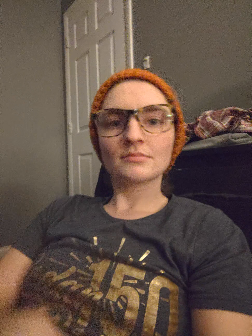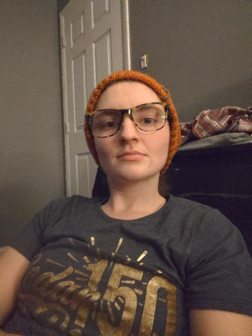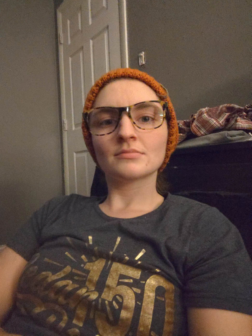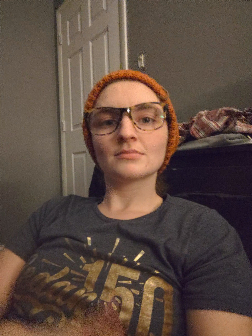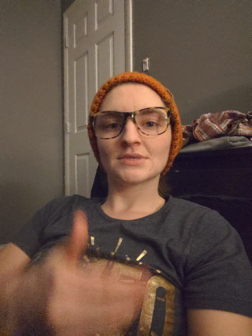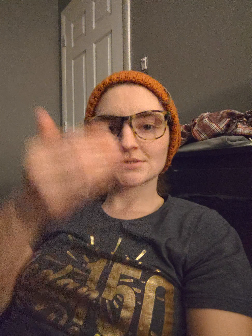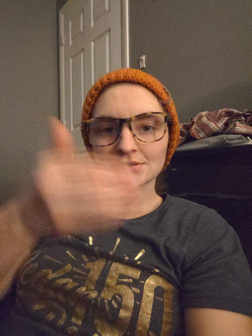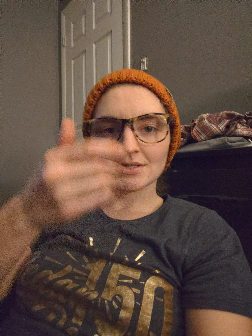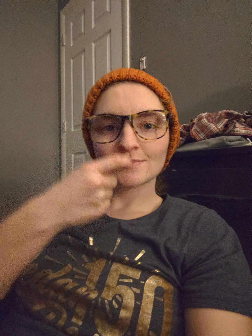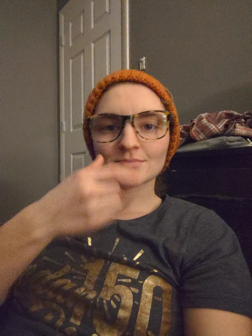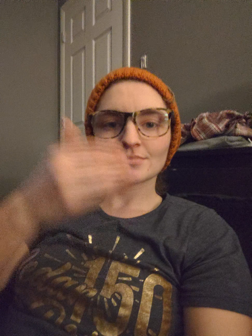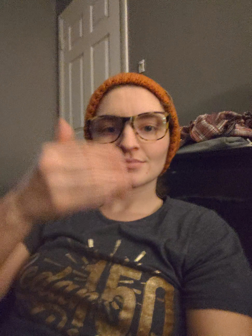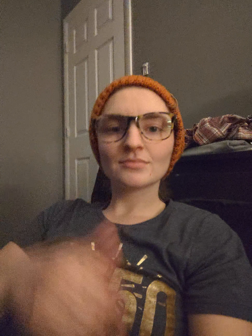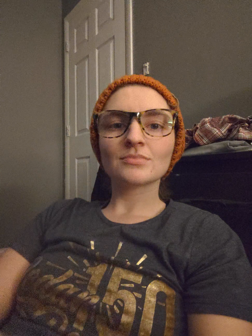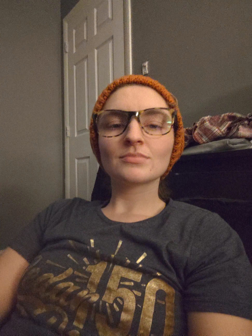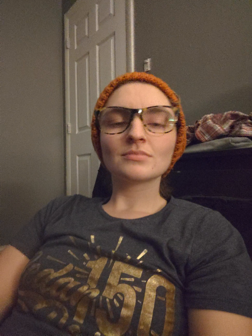window